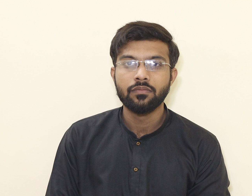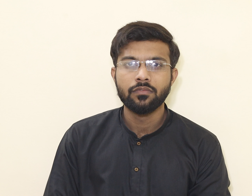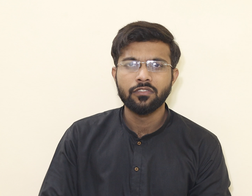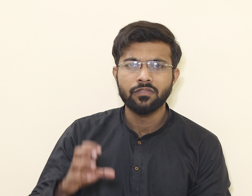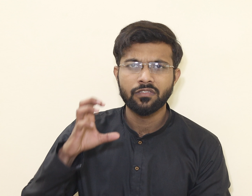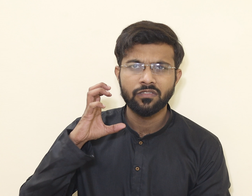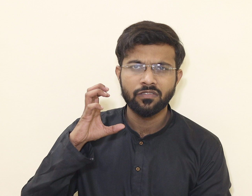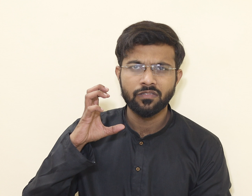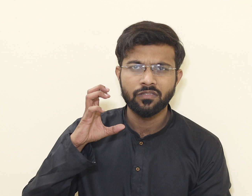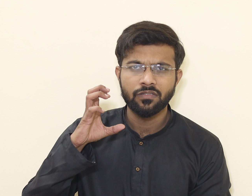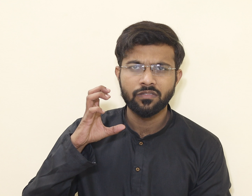stiff